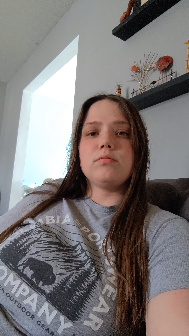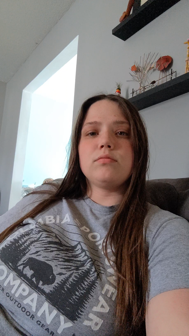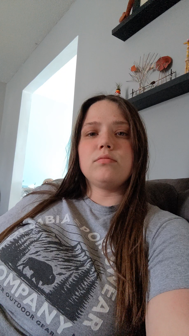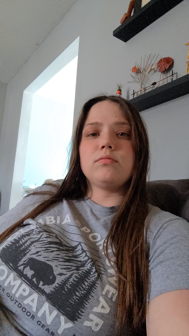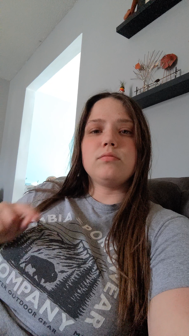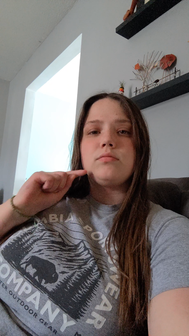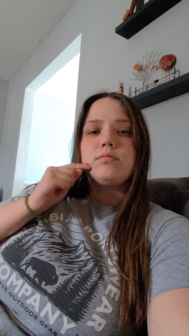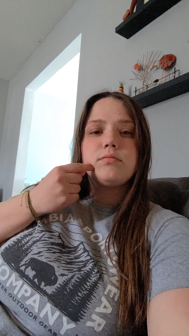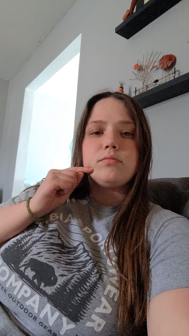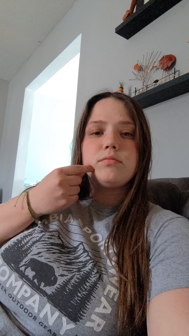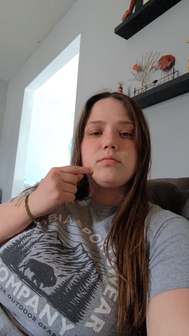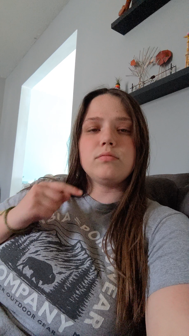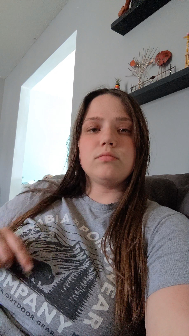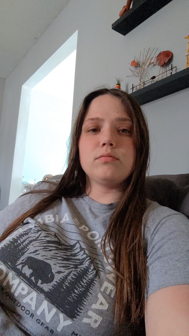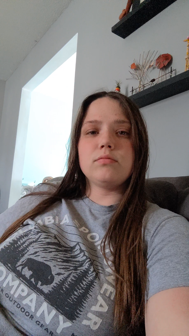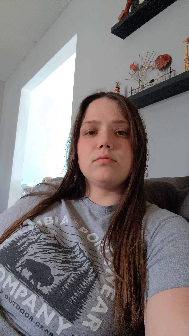candy